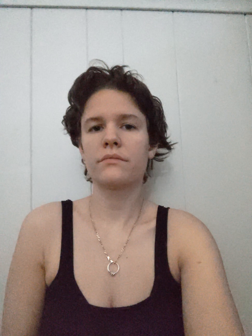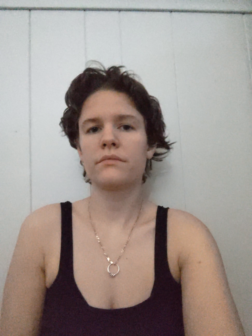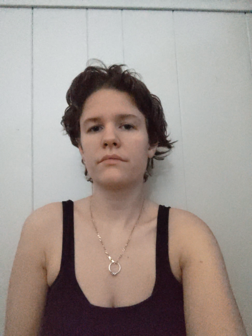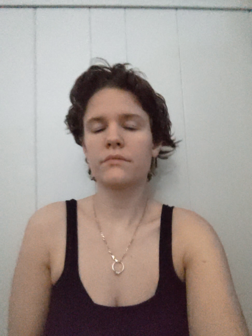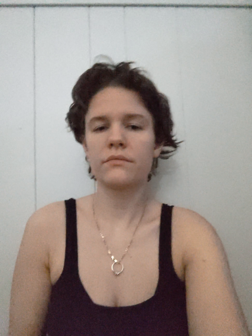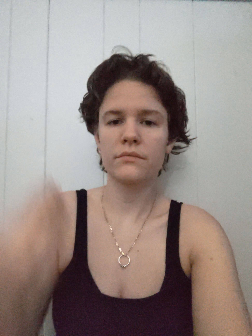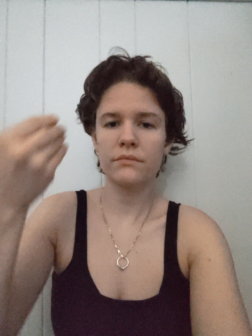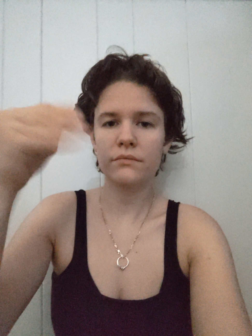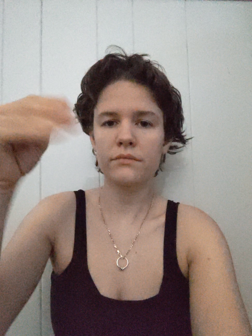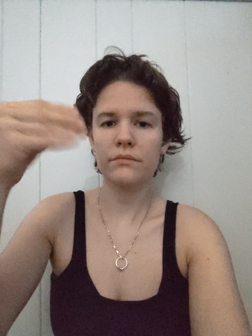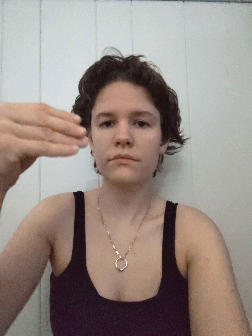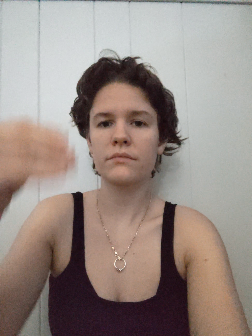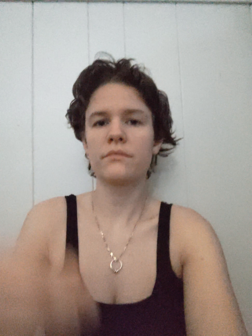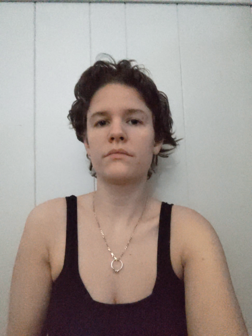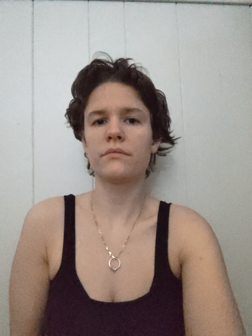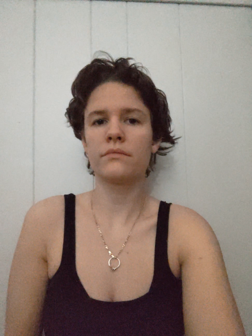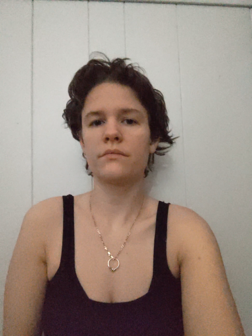store